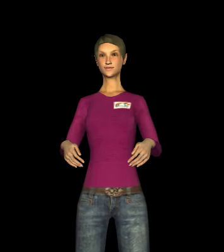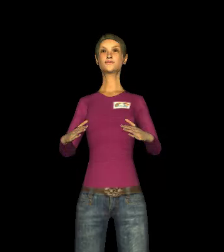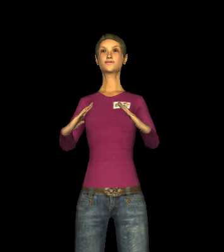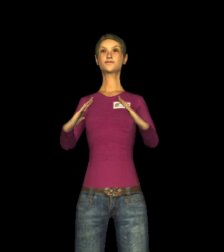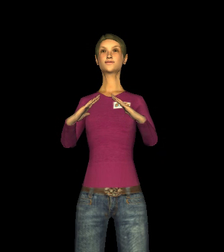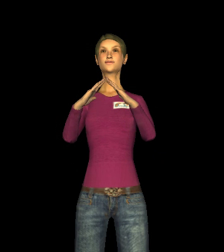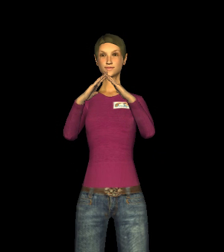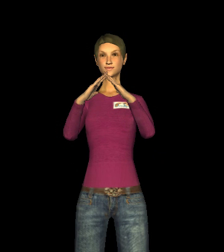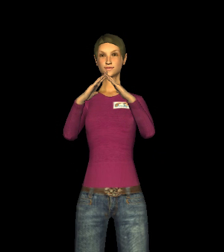جبل